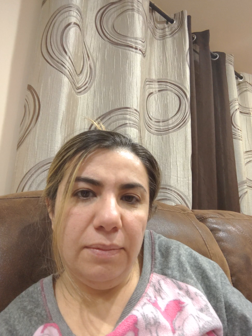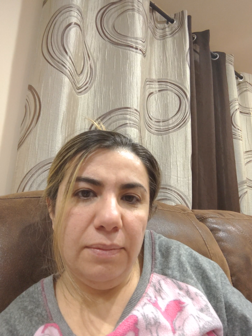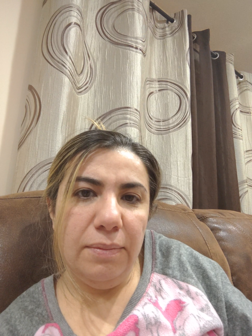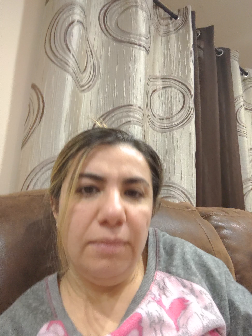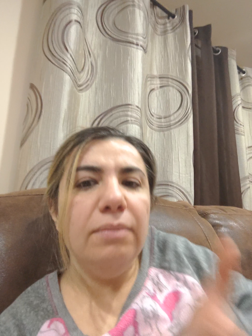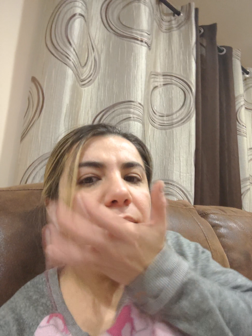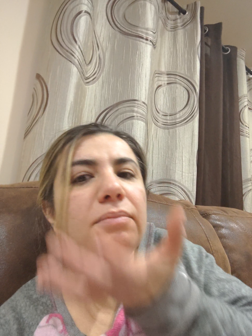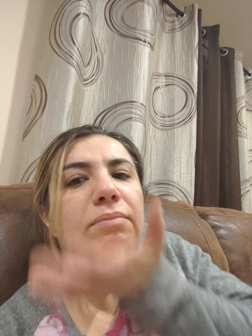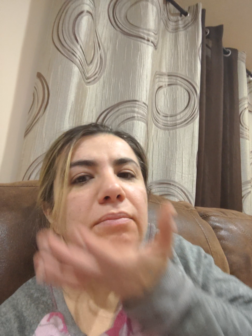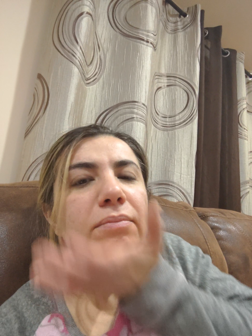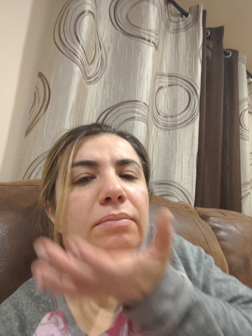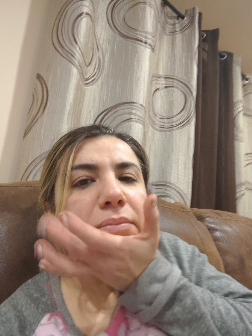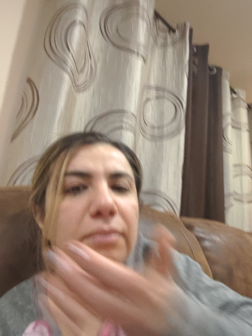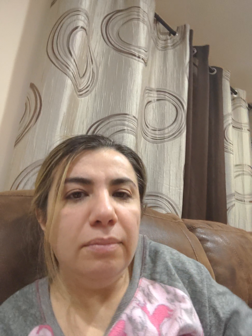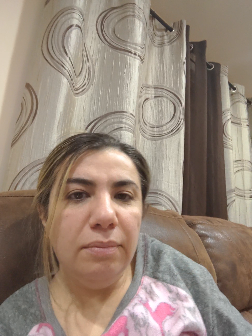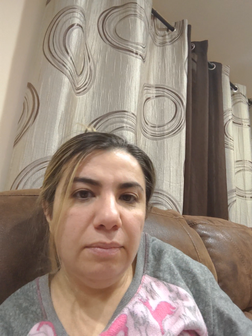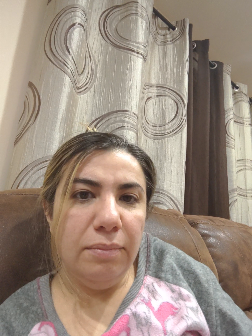grass